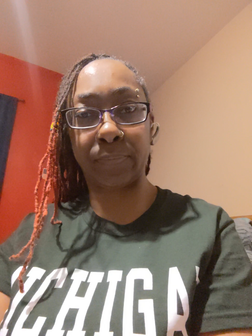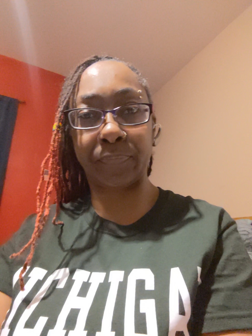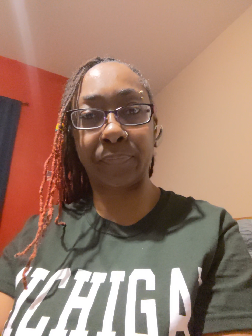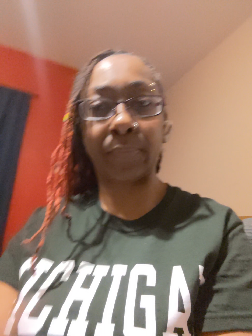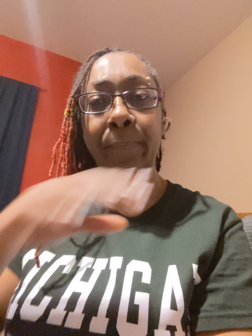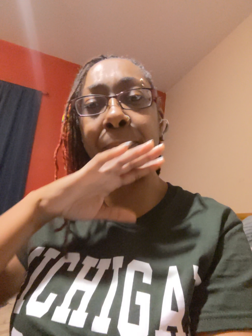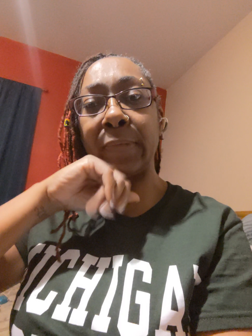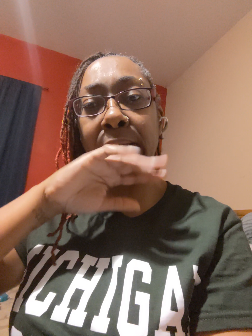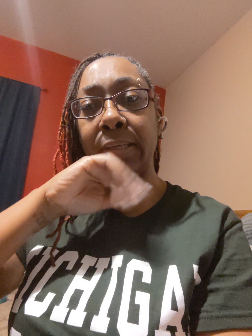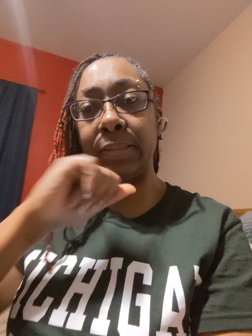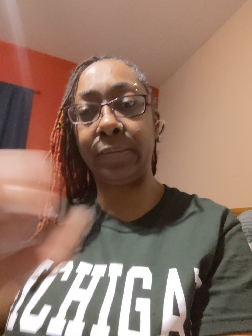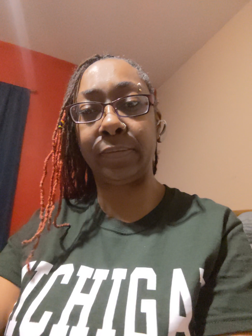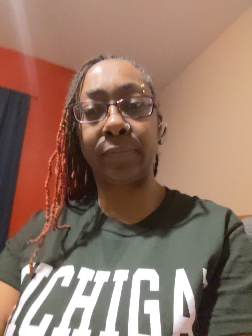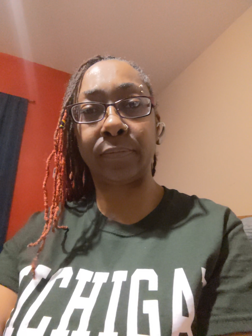pig